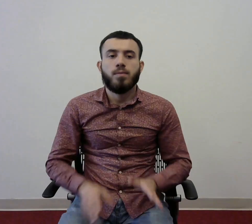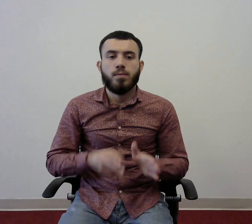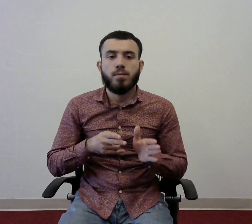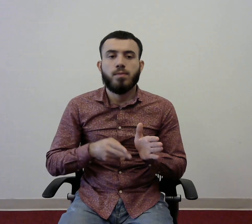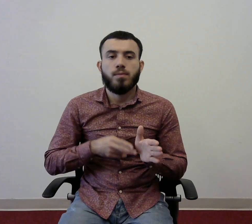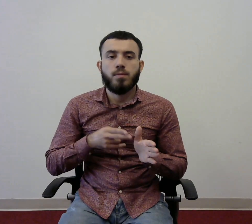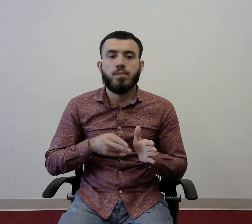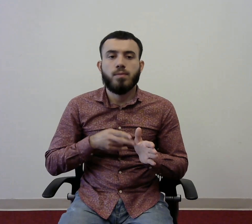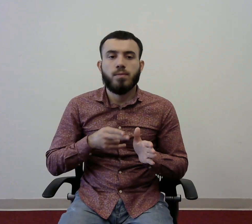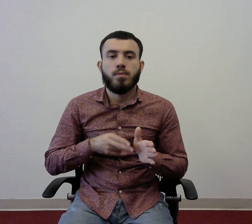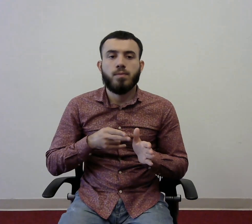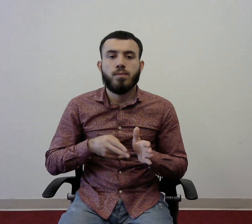qatar